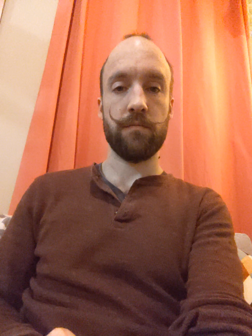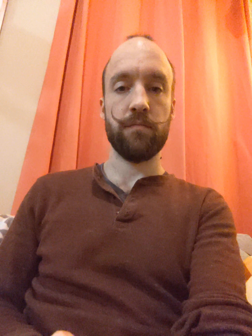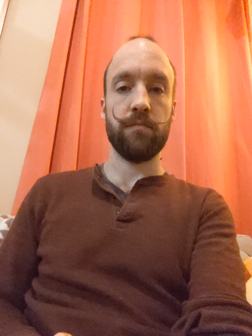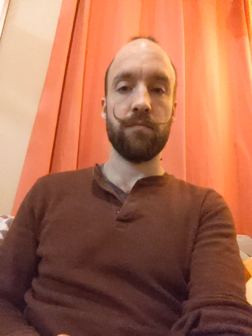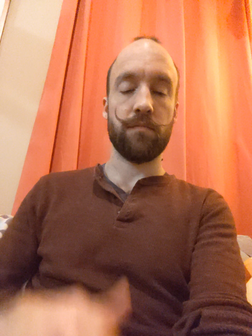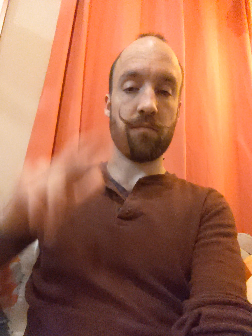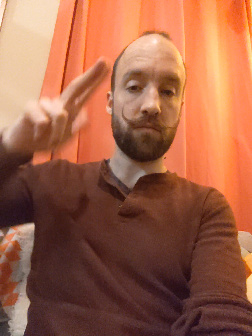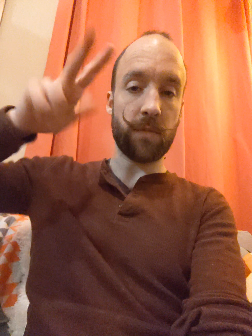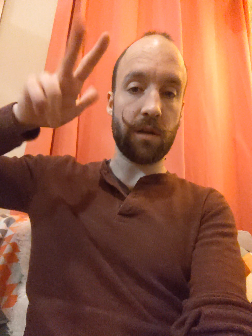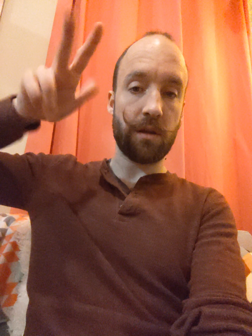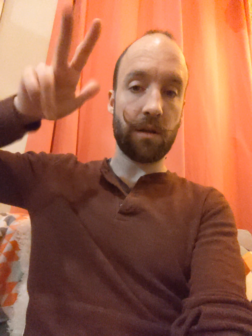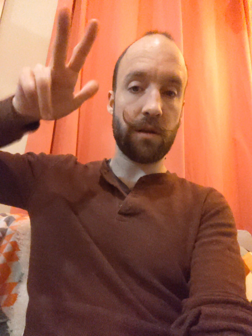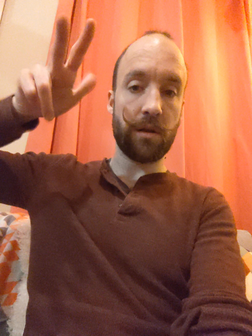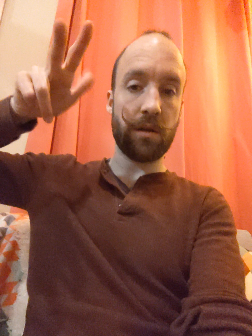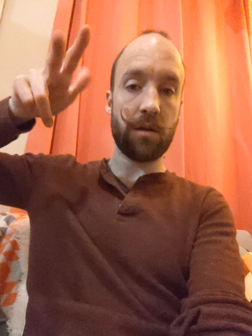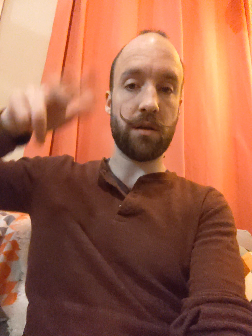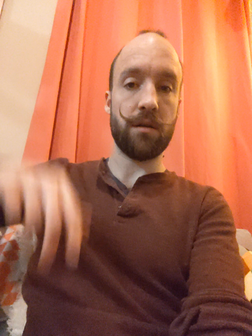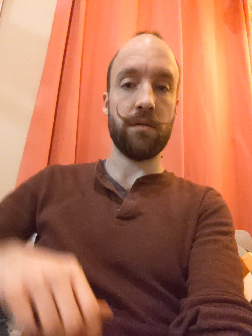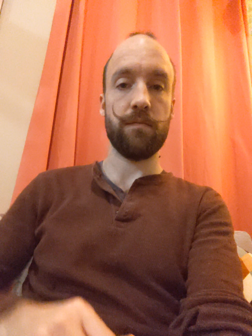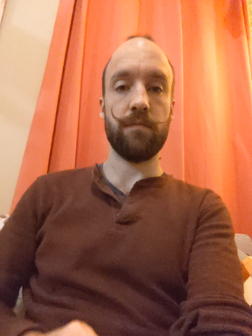helicopter